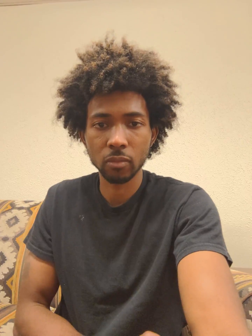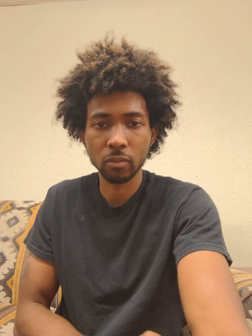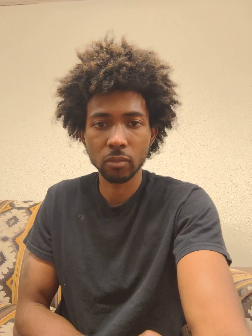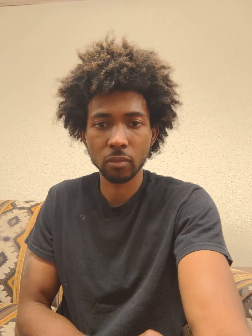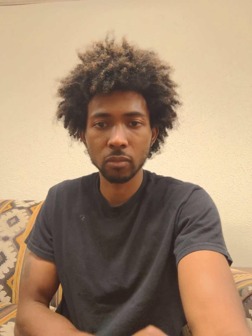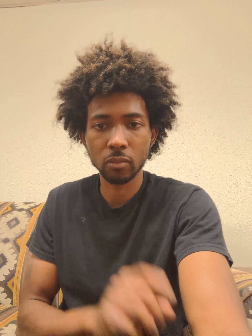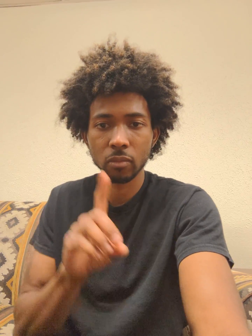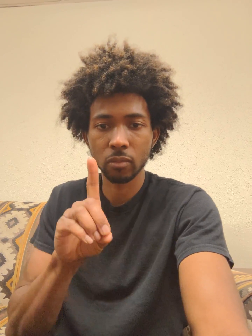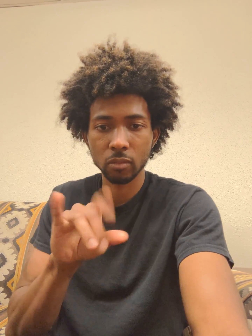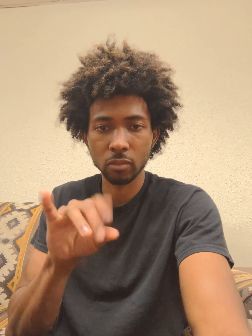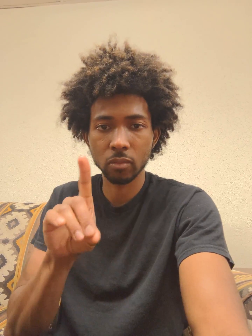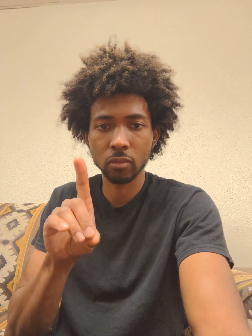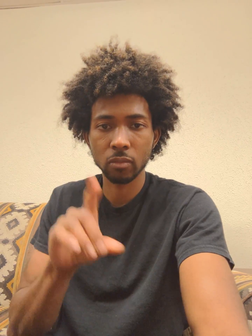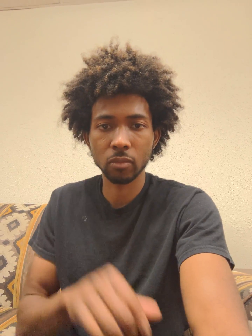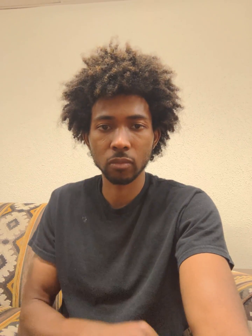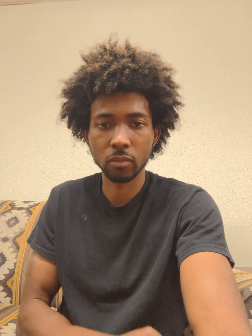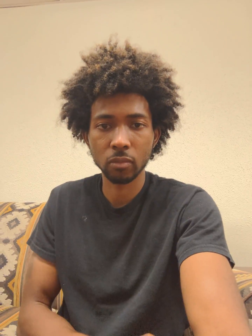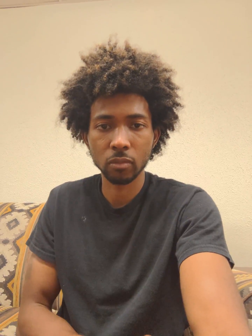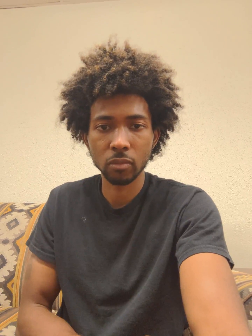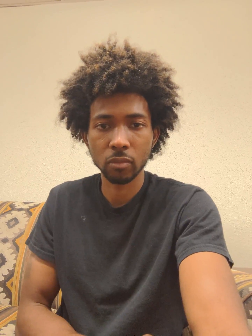did